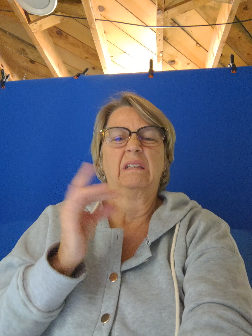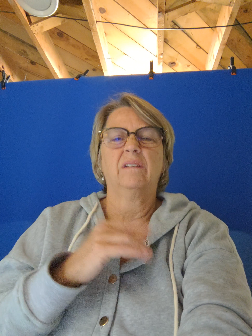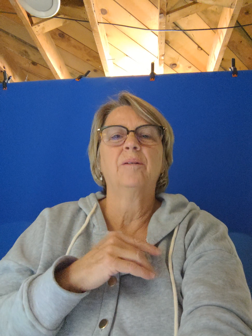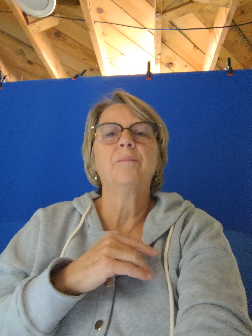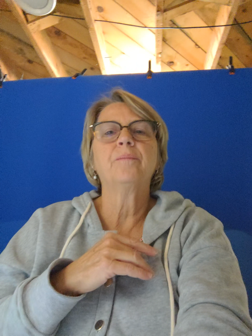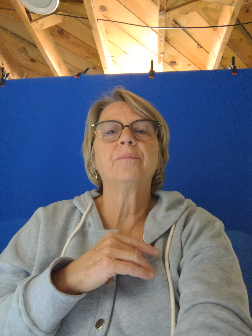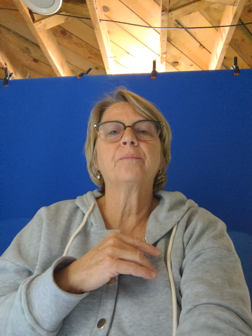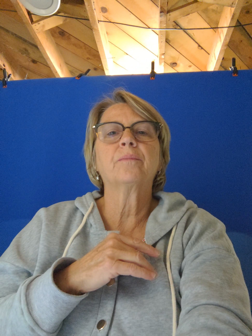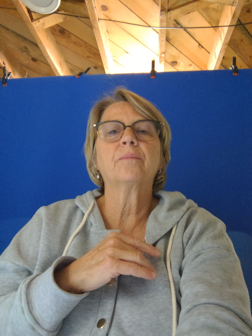sticky